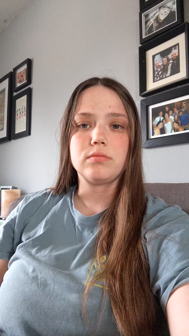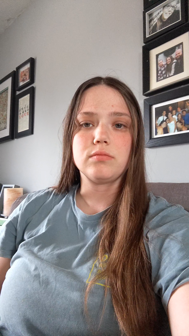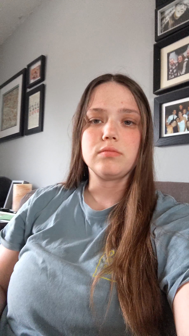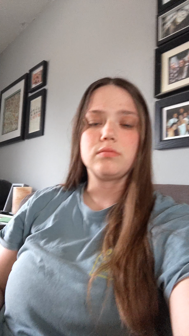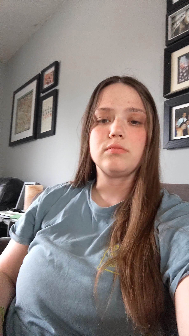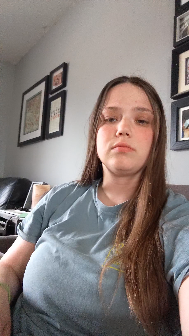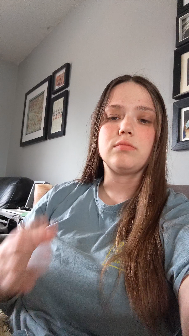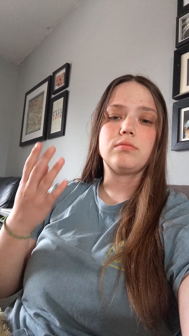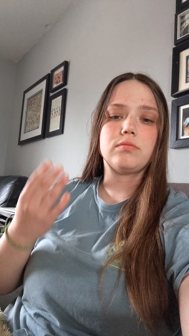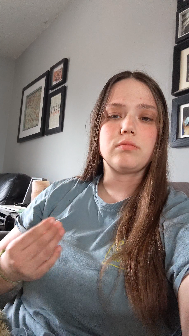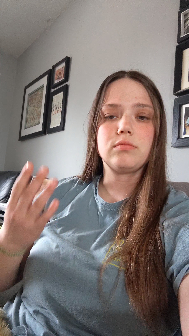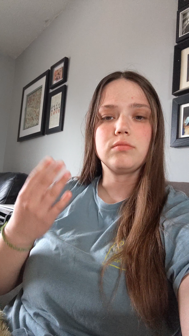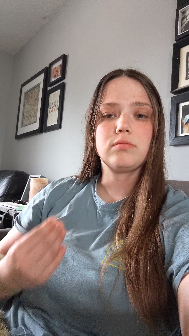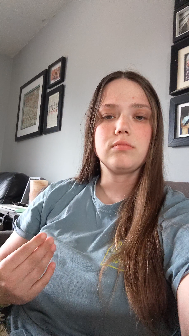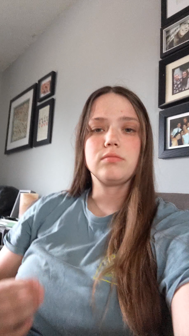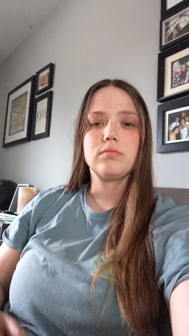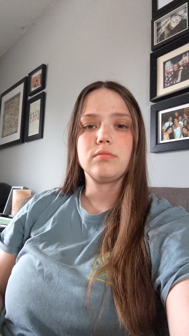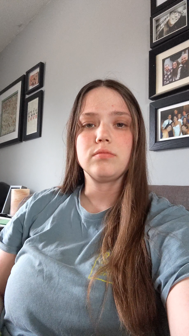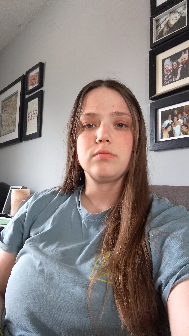gentle